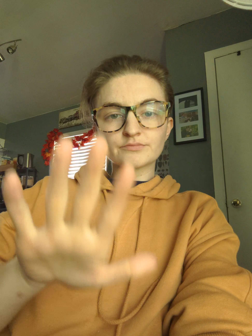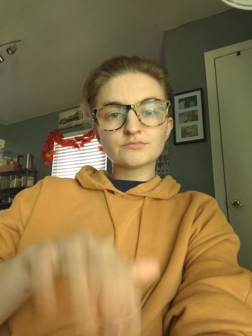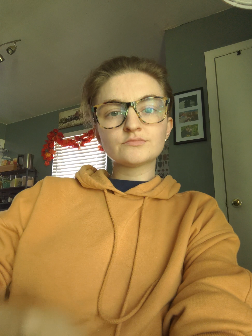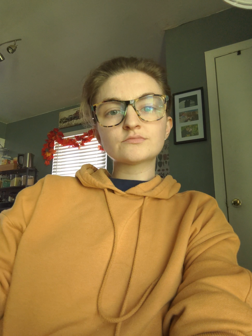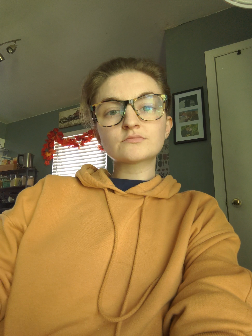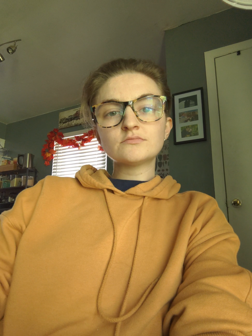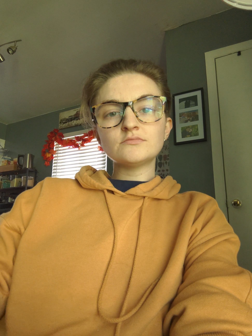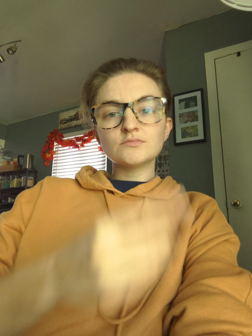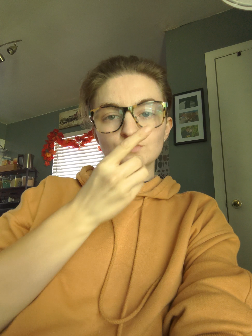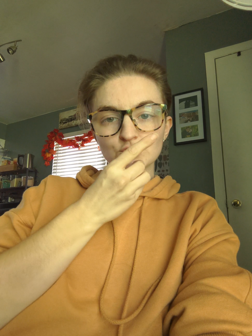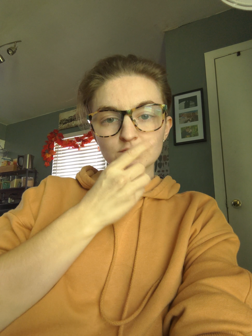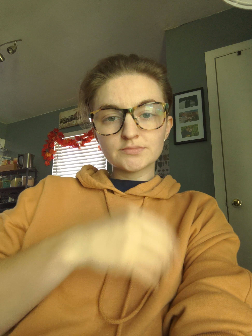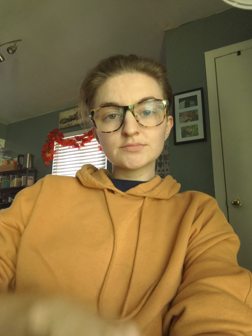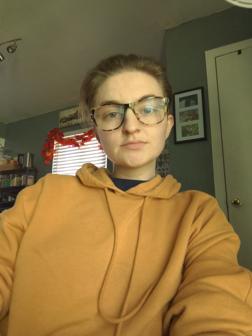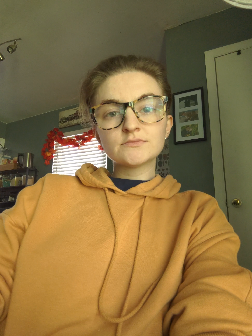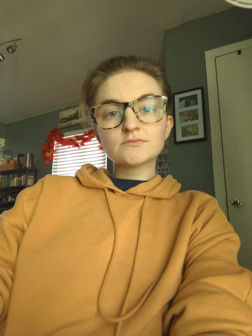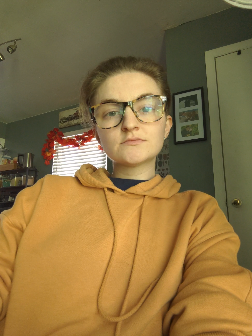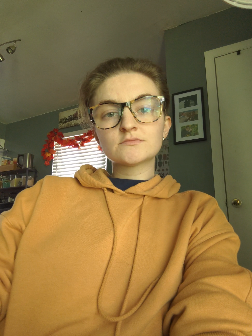dinner